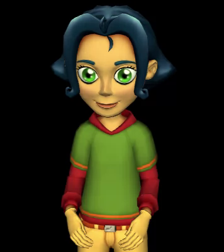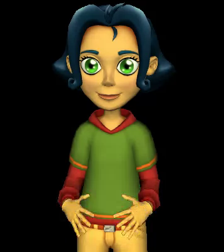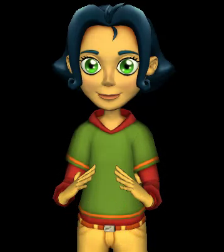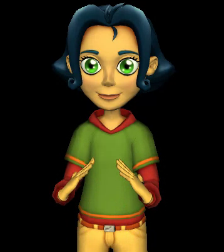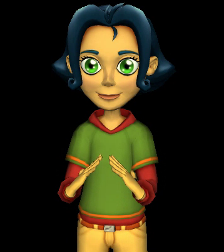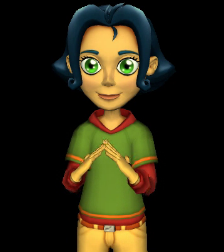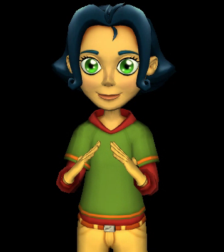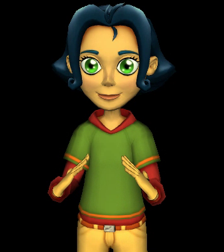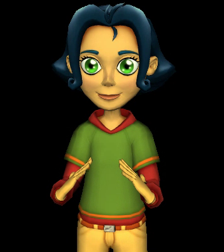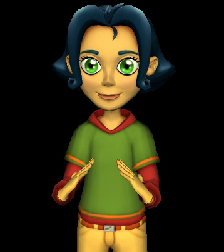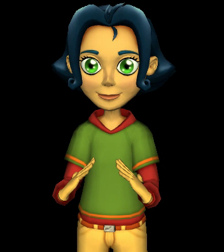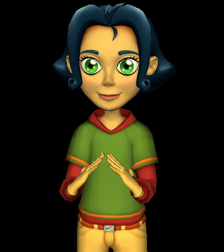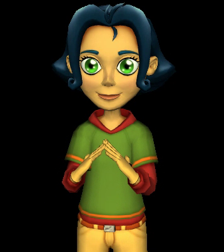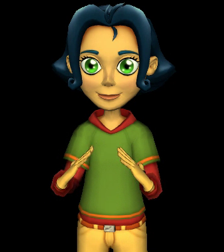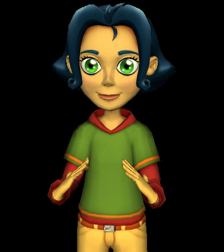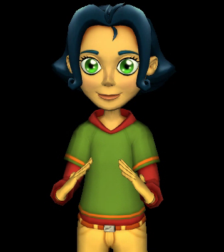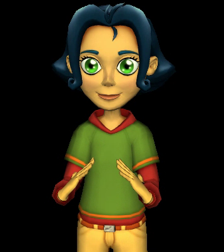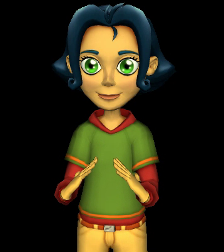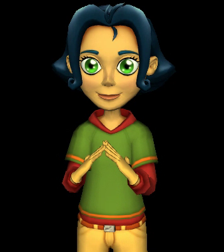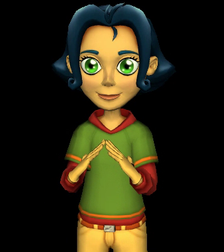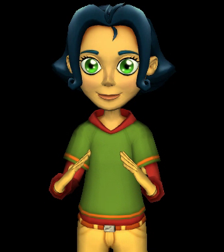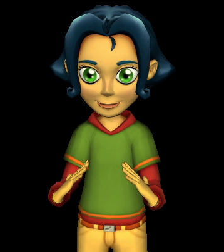معركة